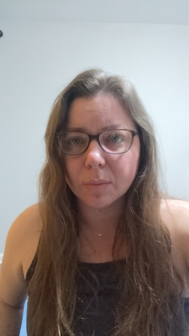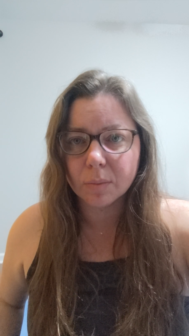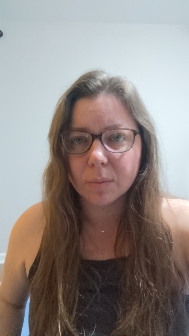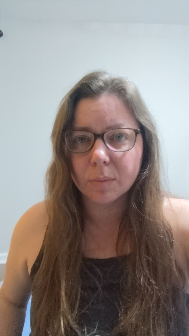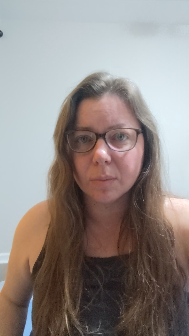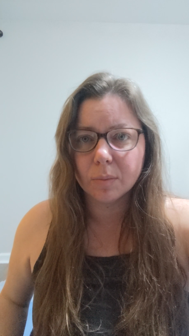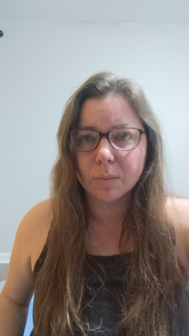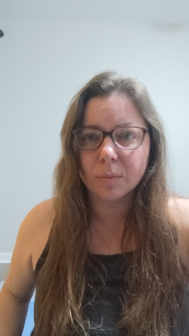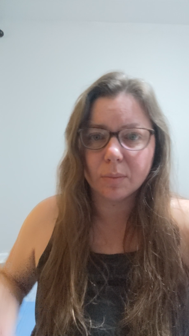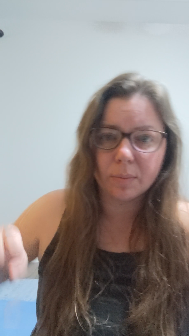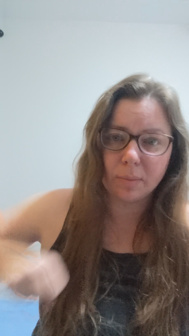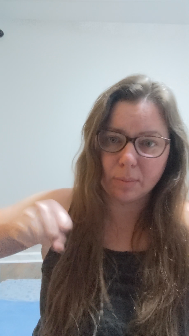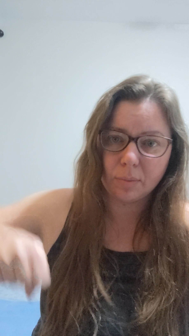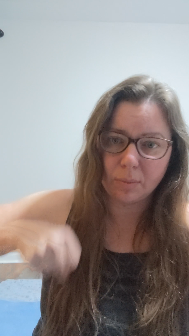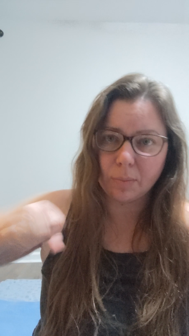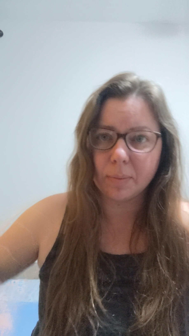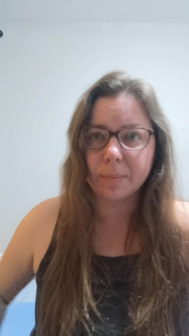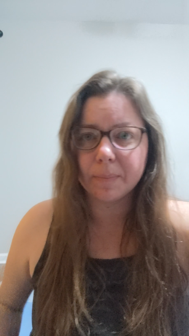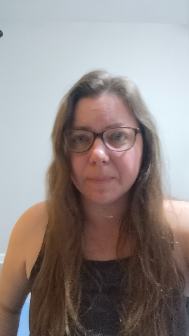bicycle